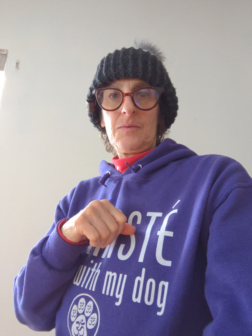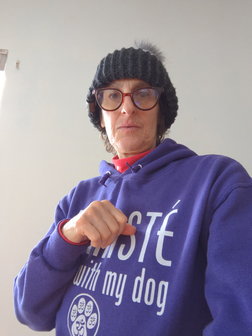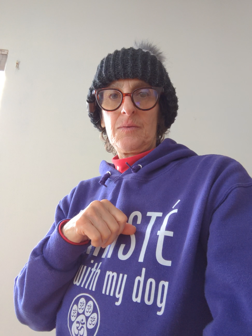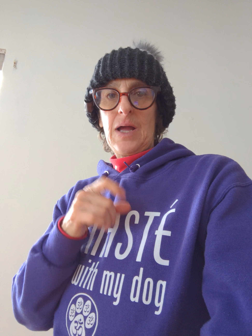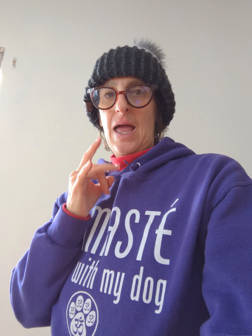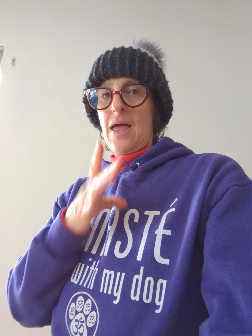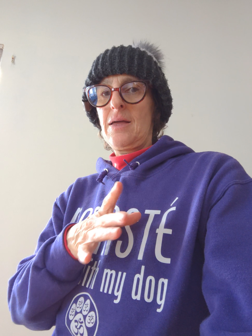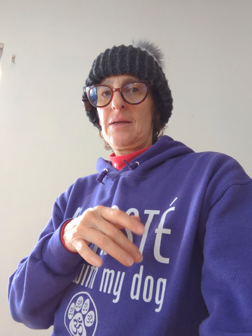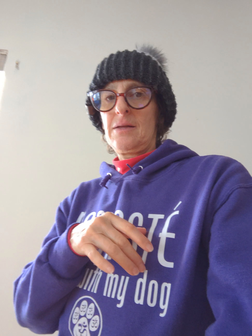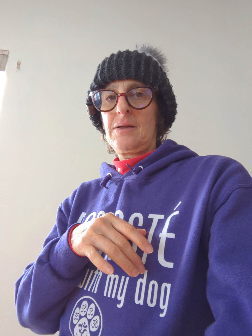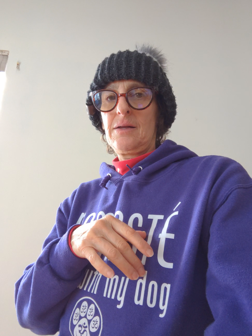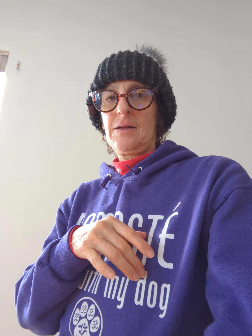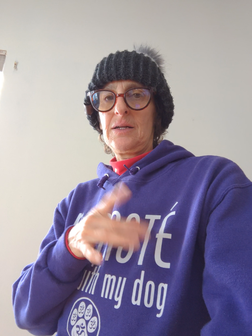hate